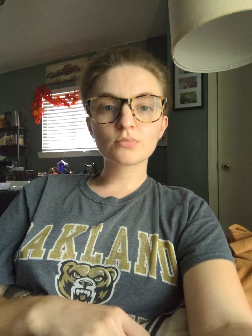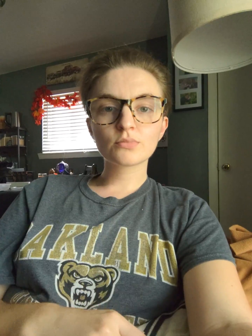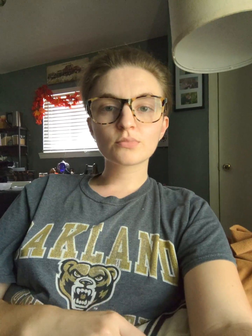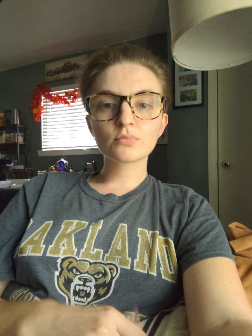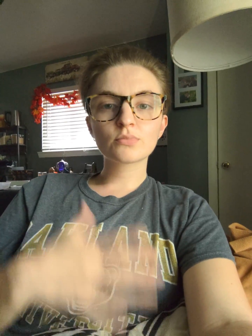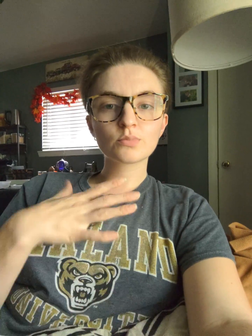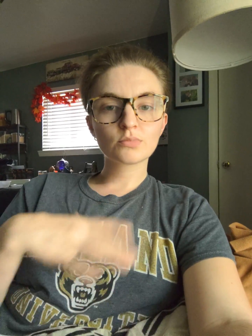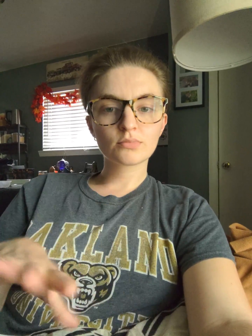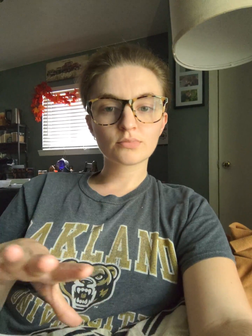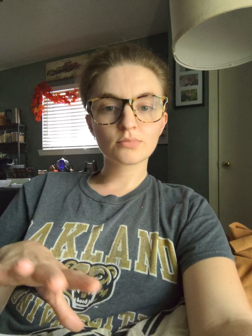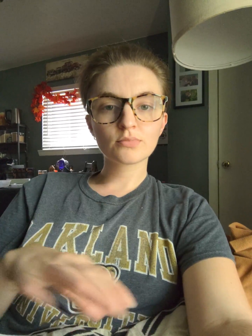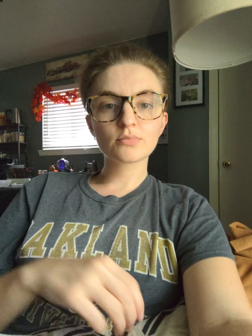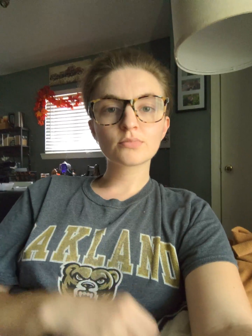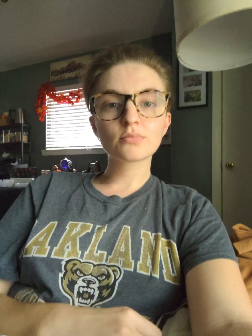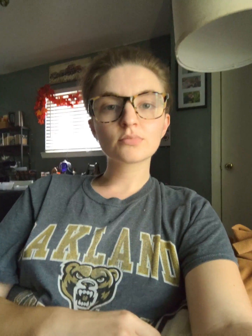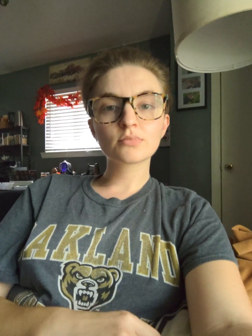dress